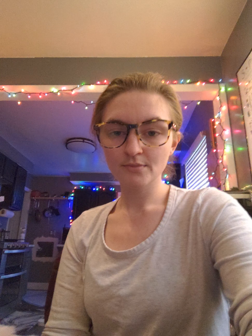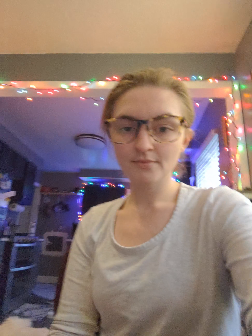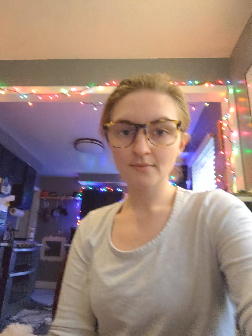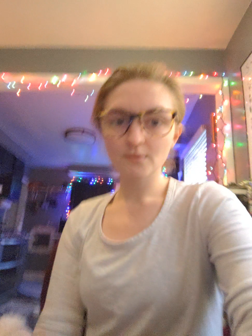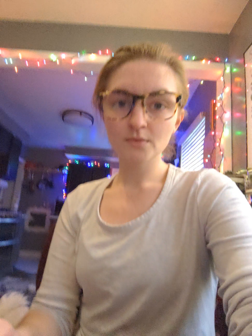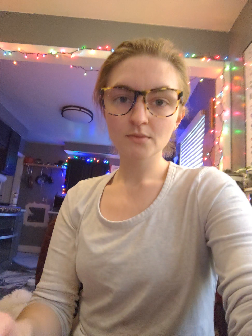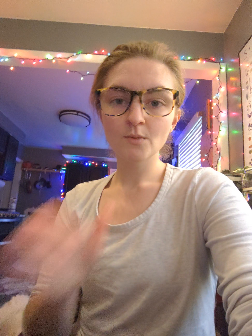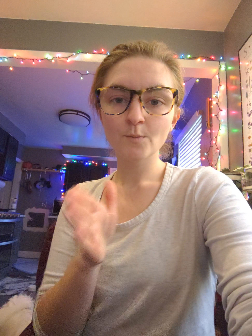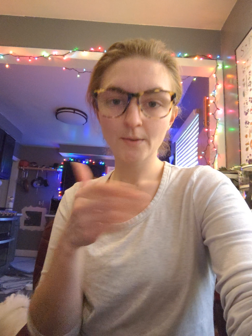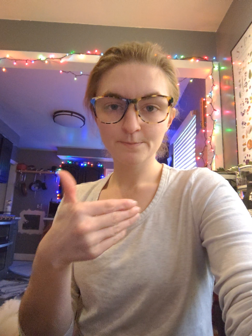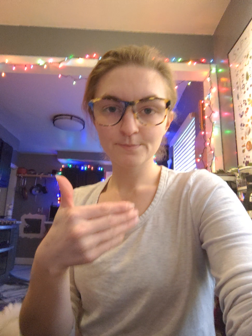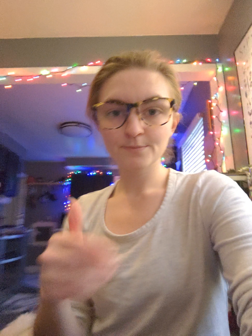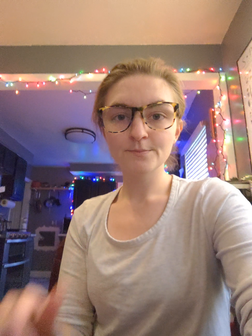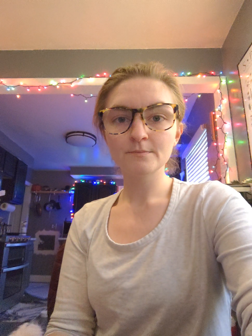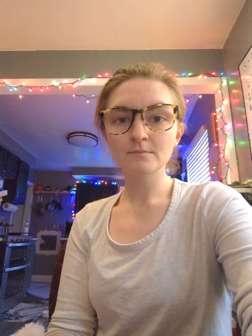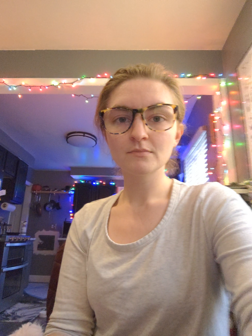room